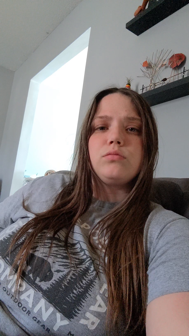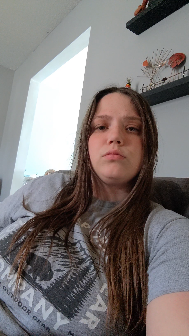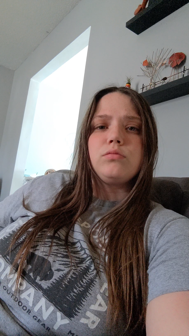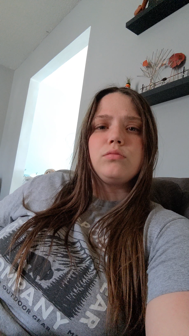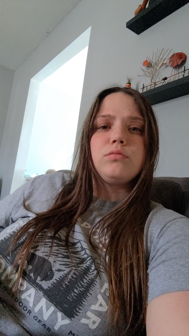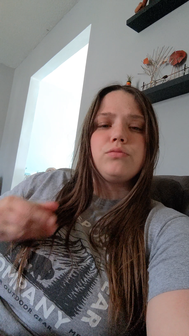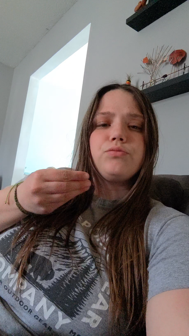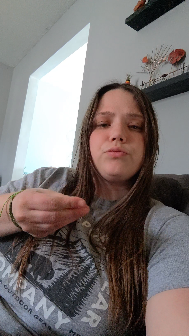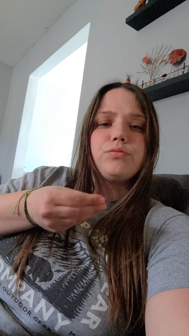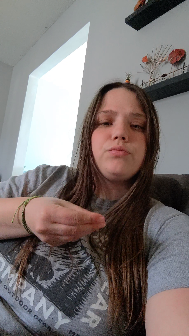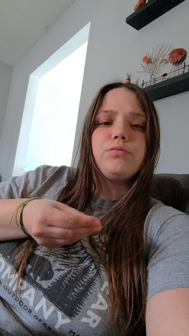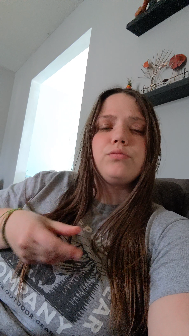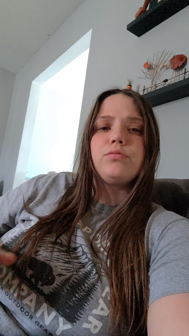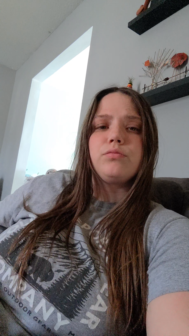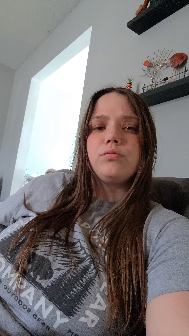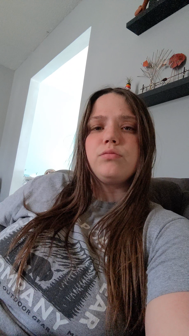feed